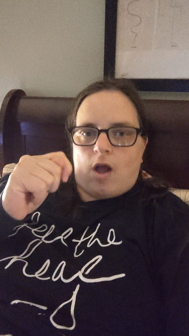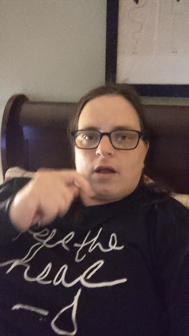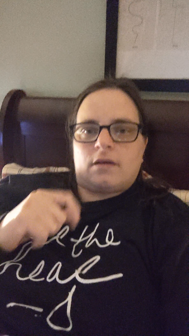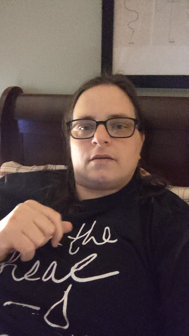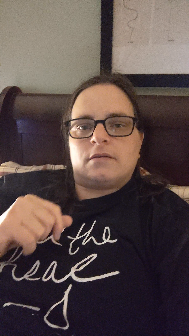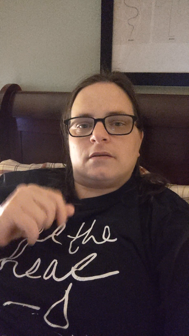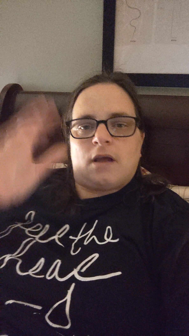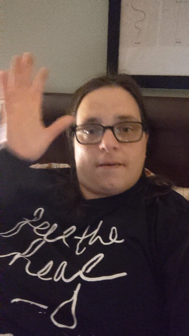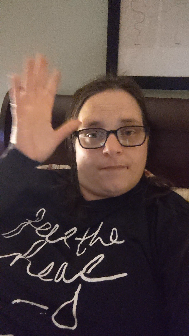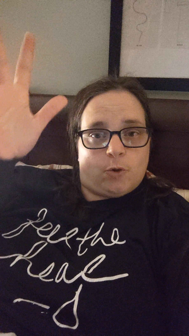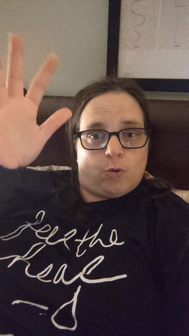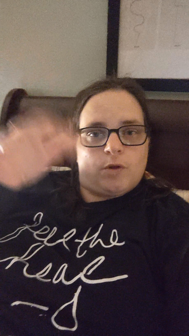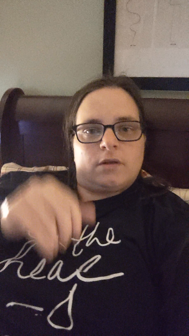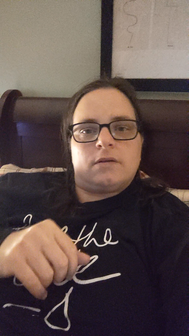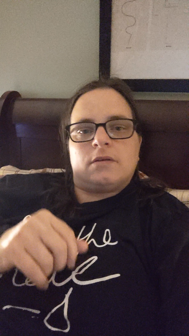moose